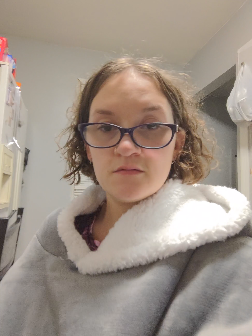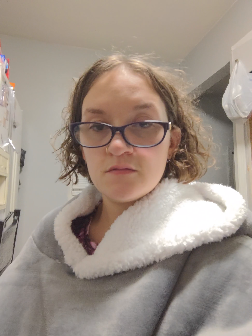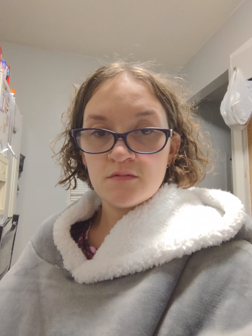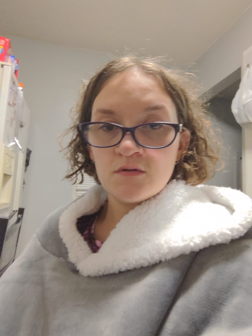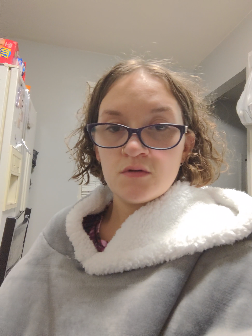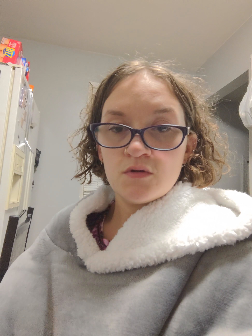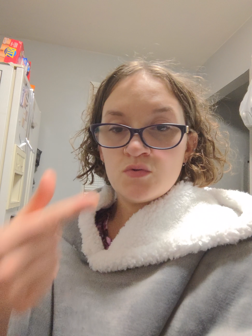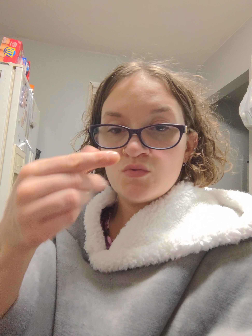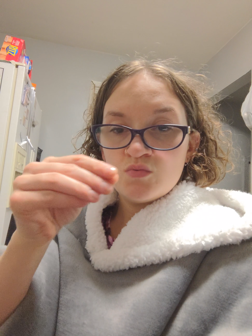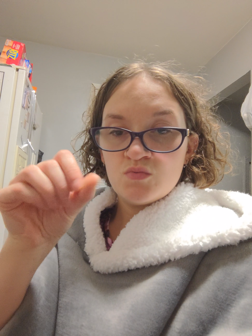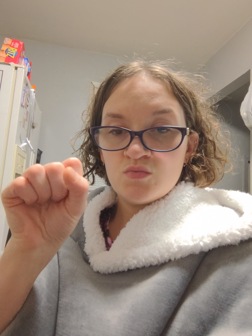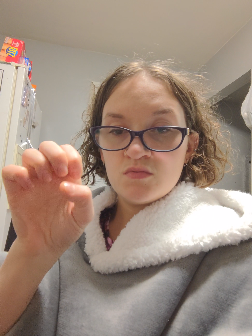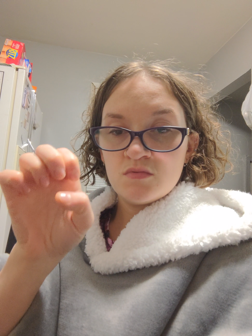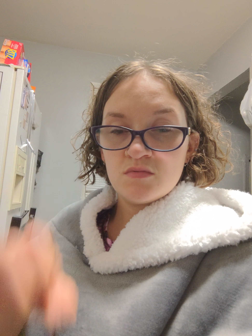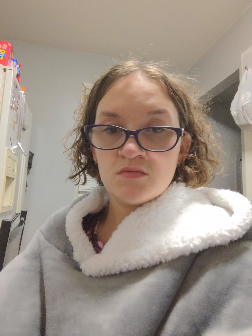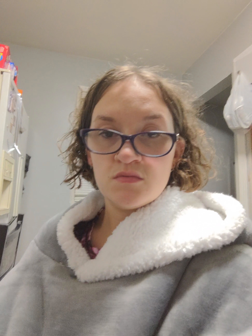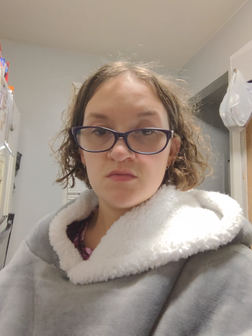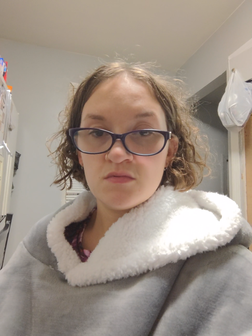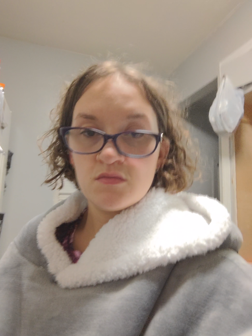goose